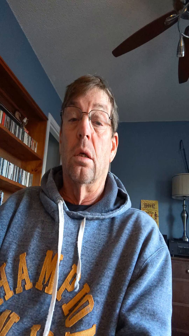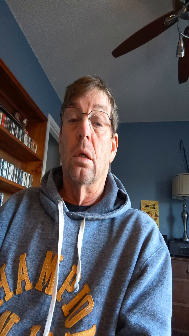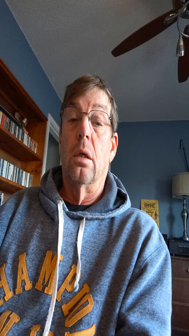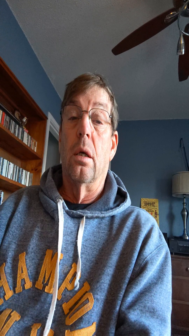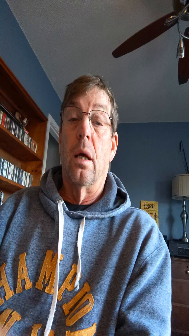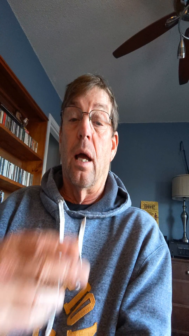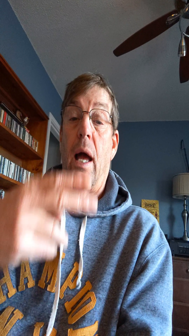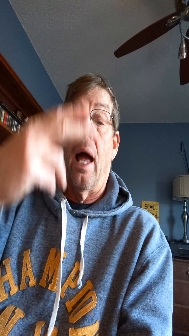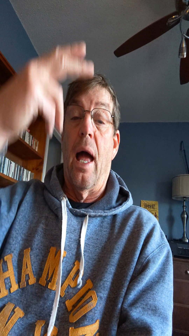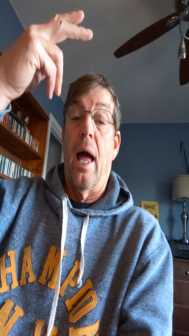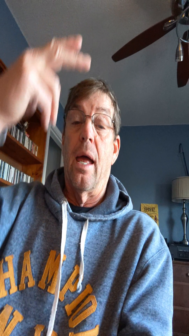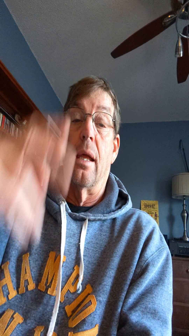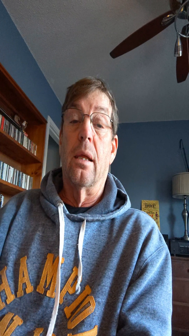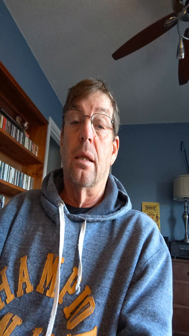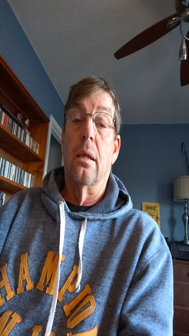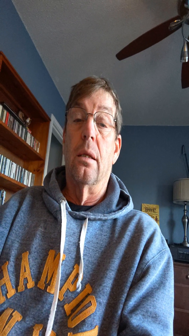high